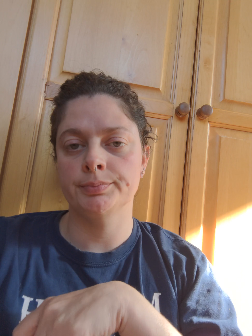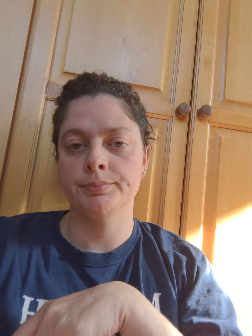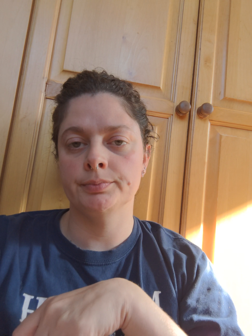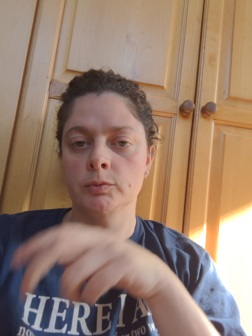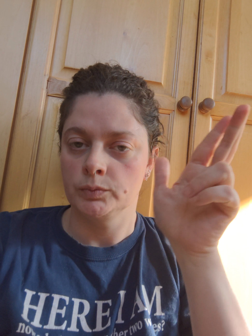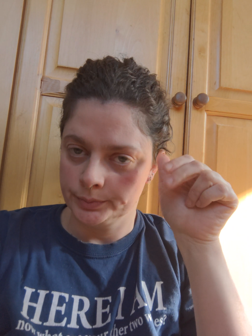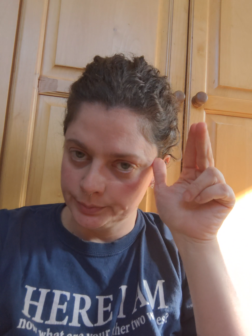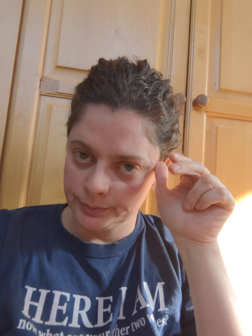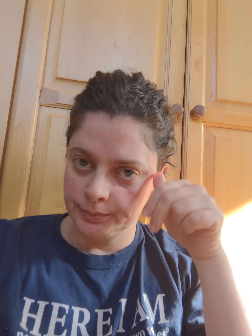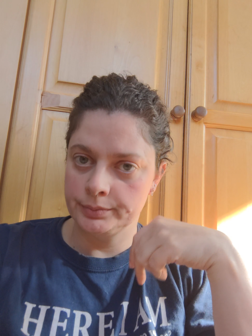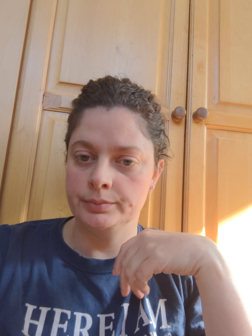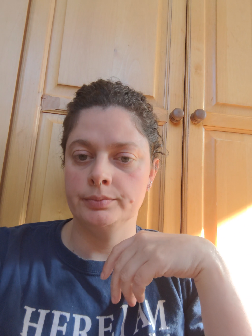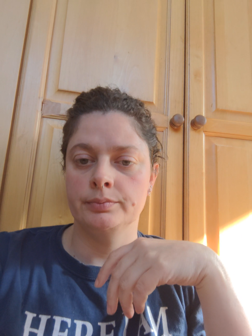horse